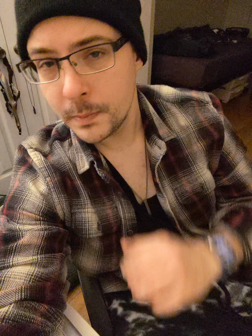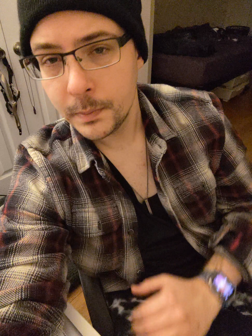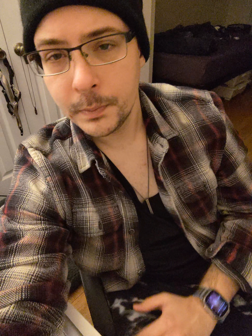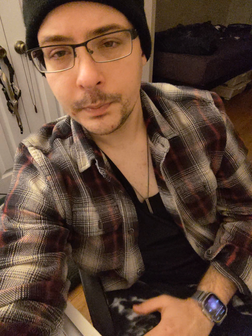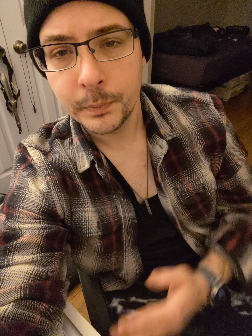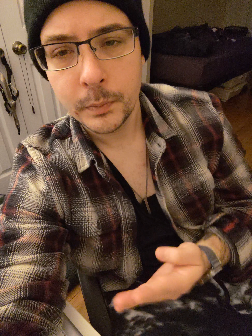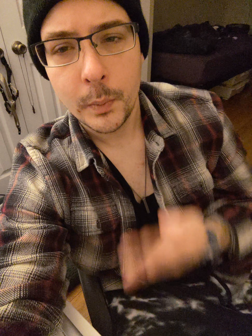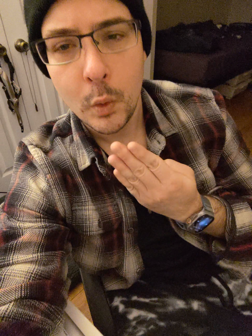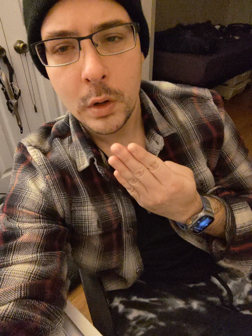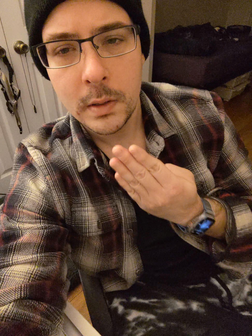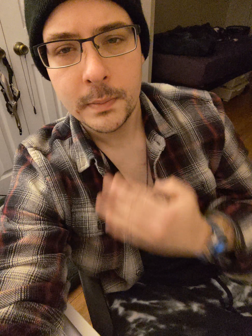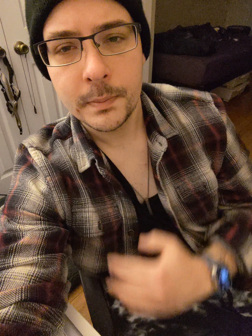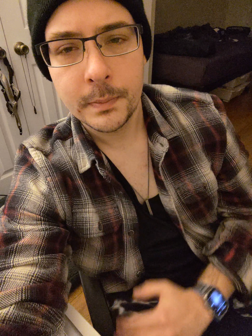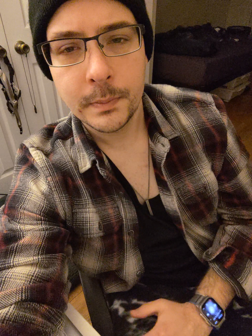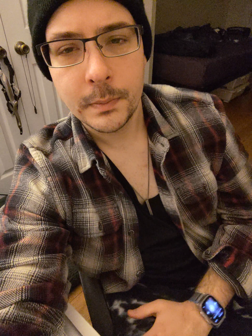morning